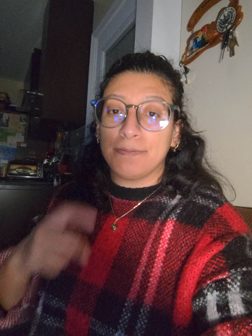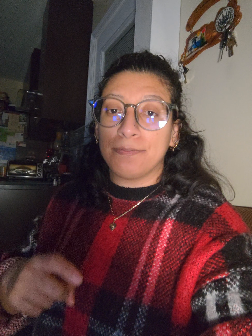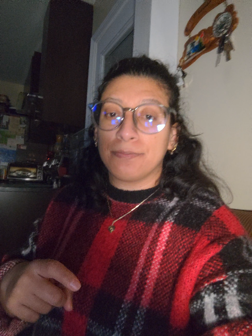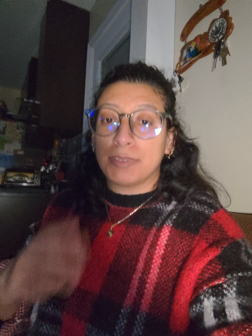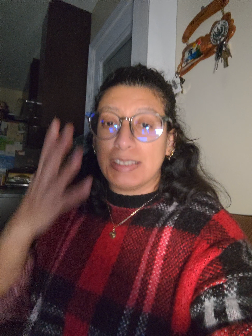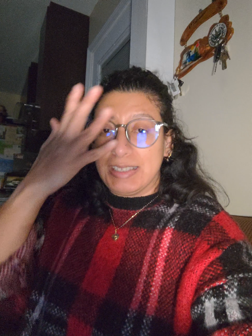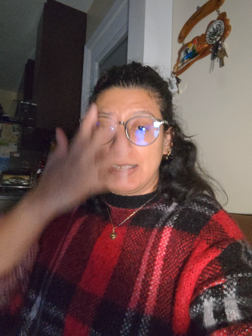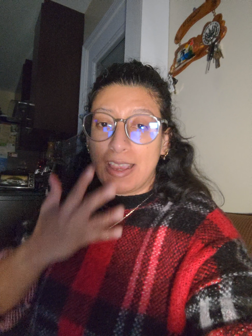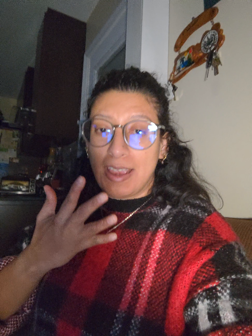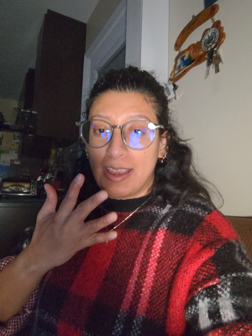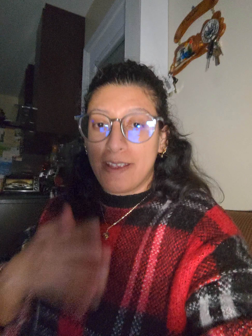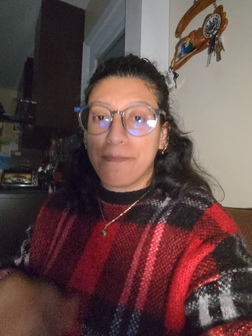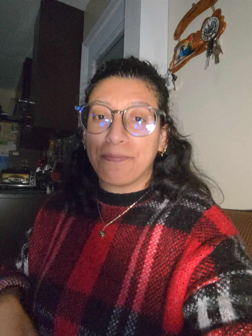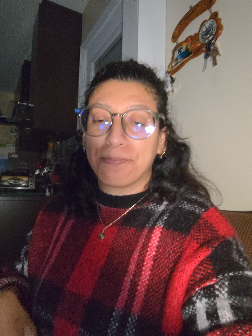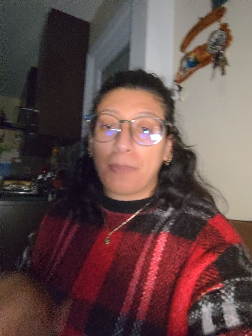sad